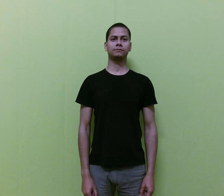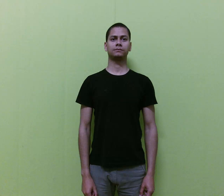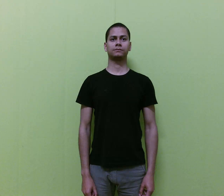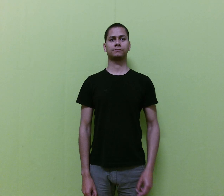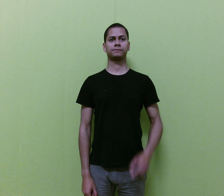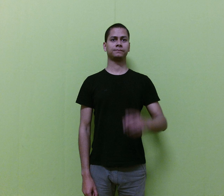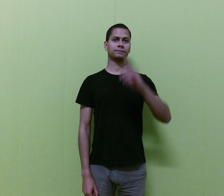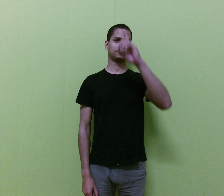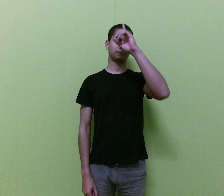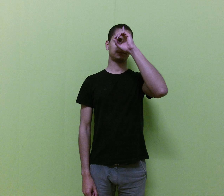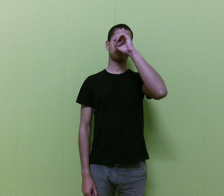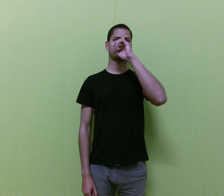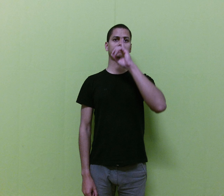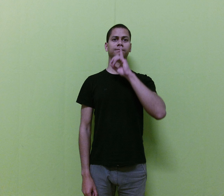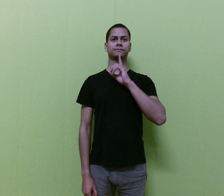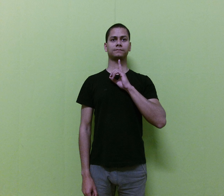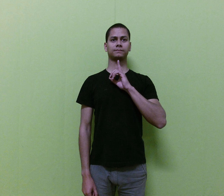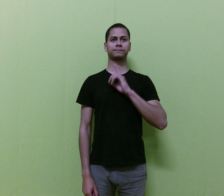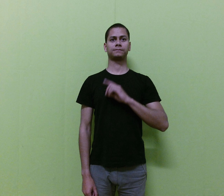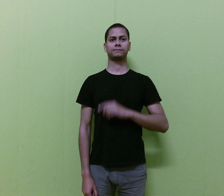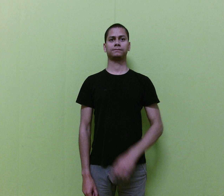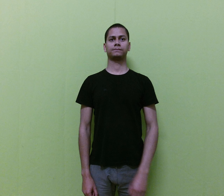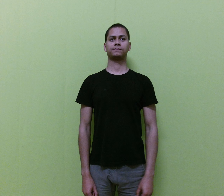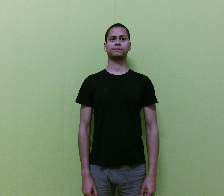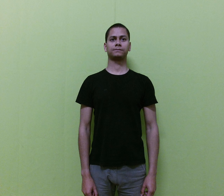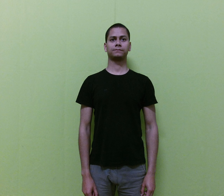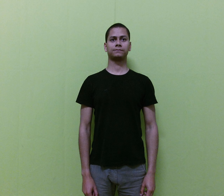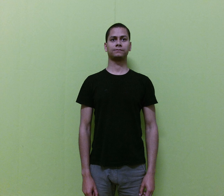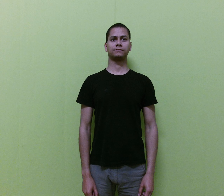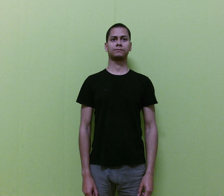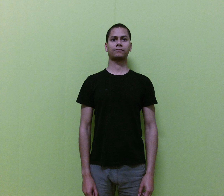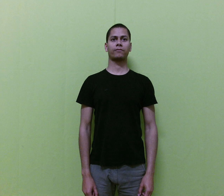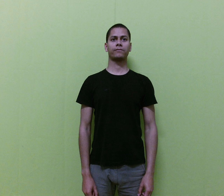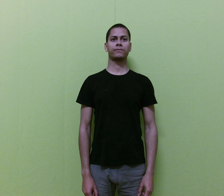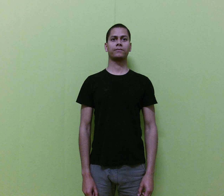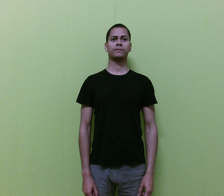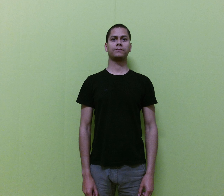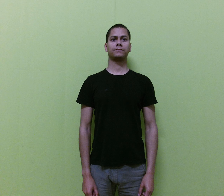amarelo